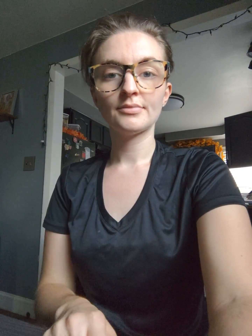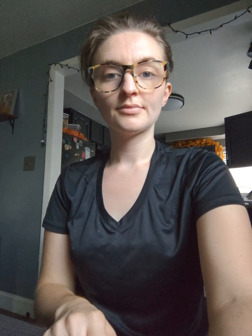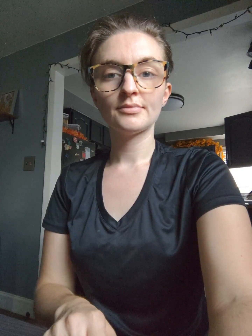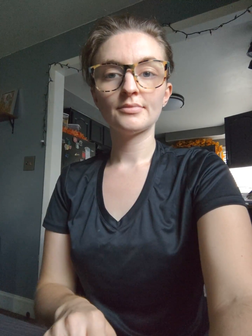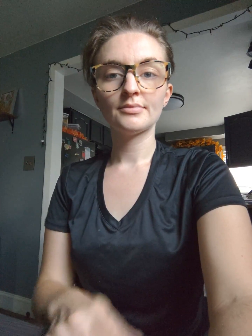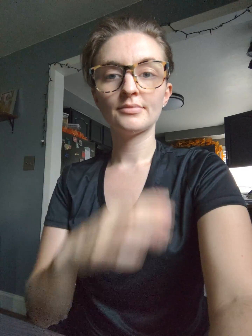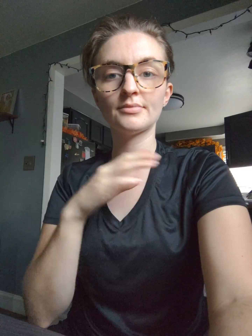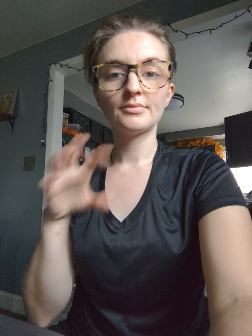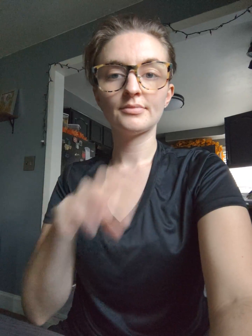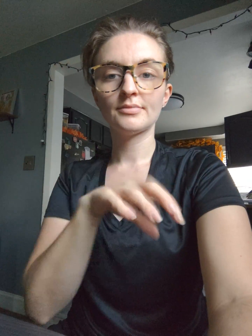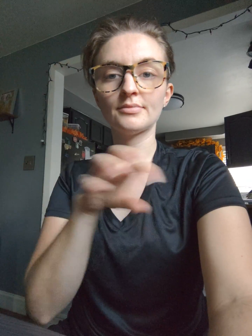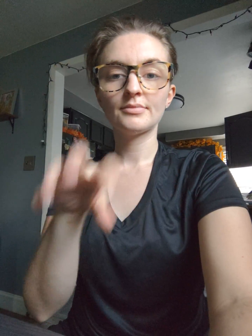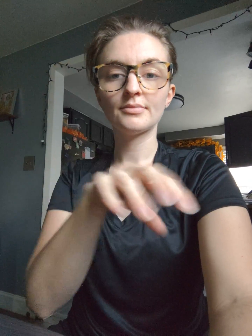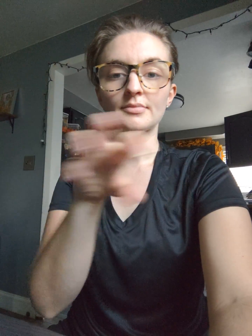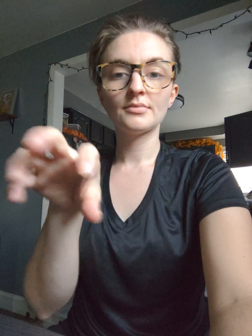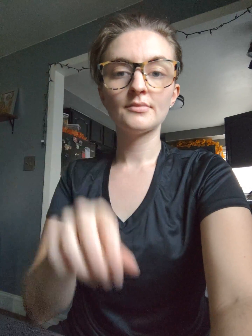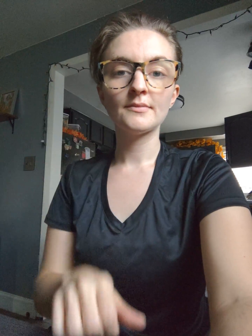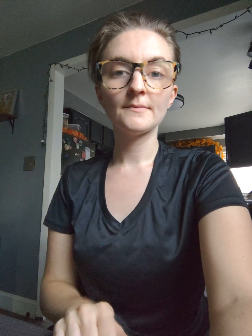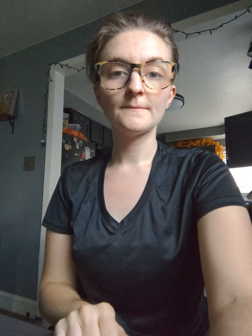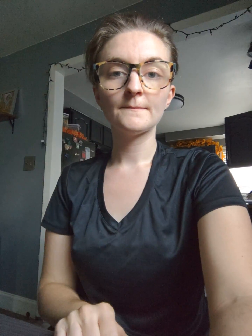block